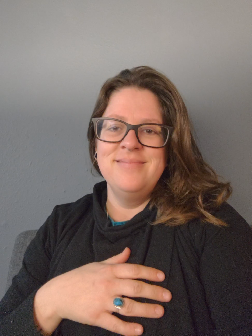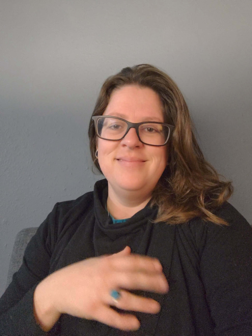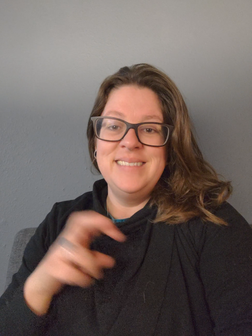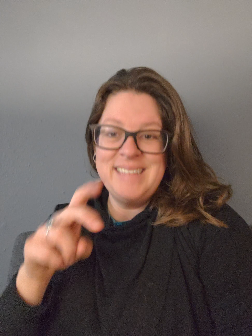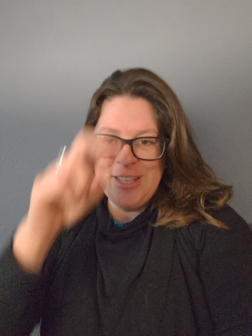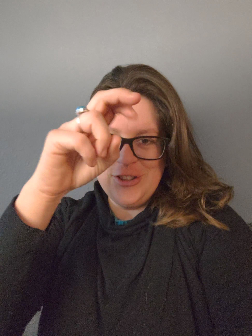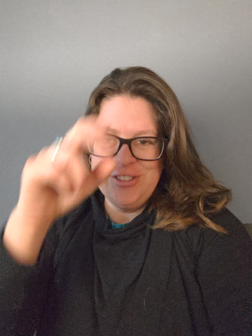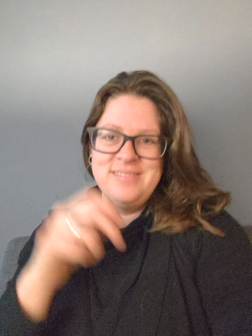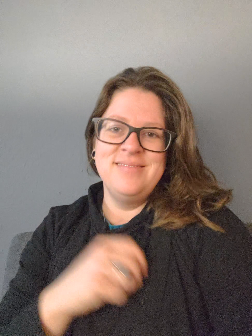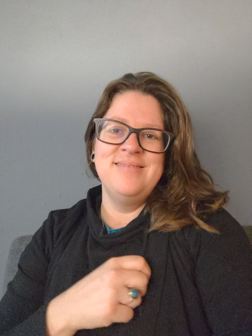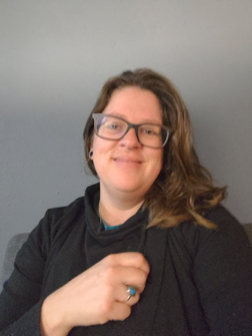stairs